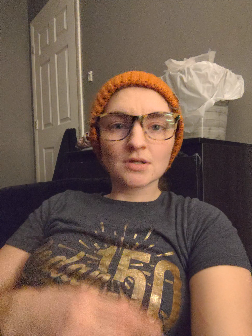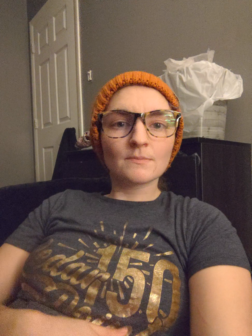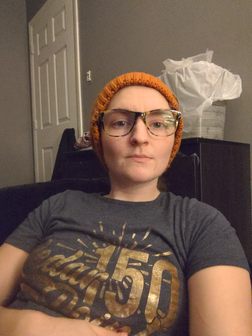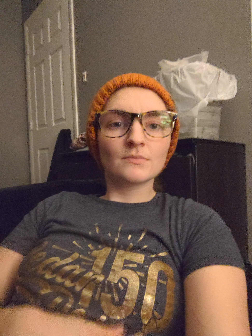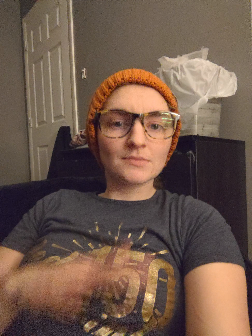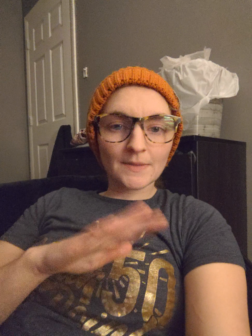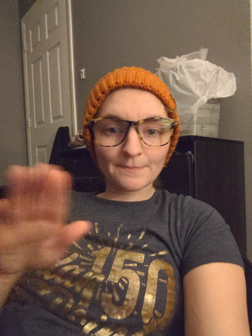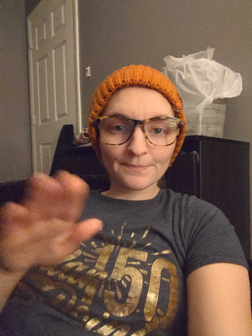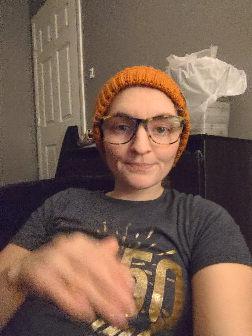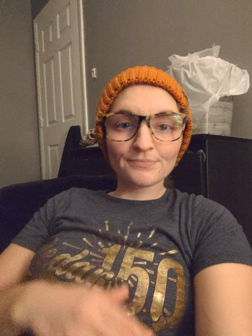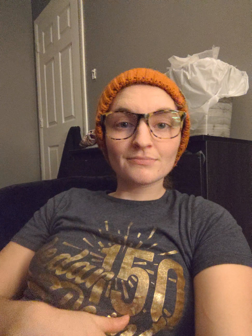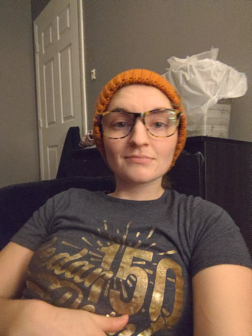clean